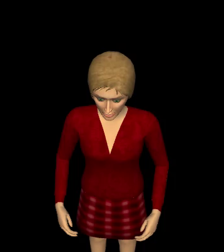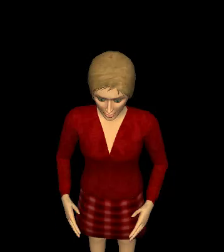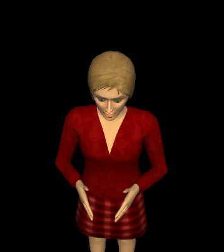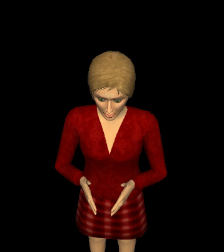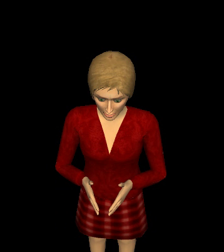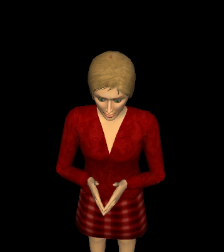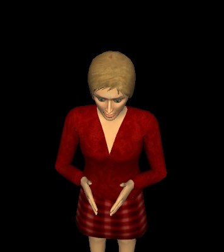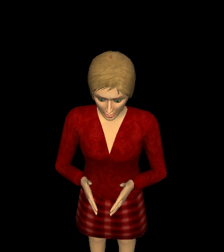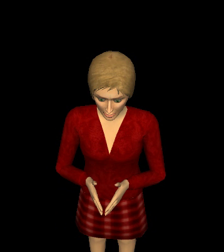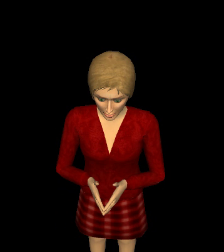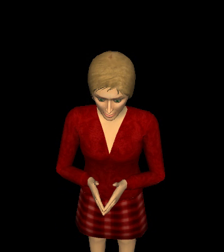يطلب